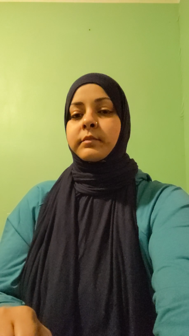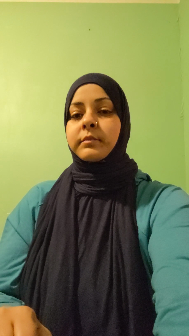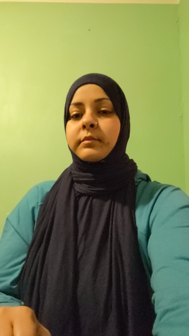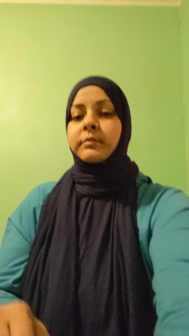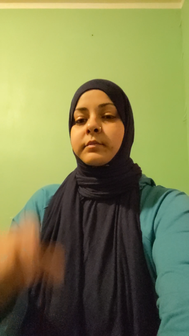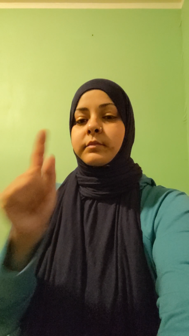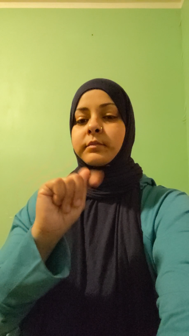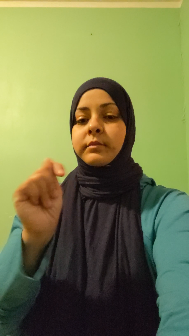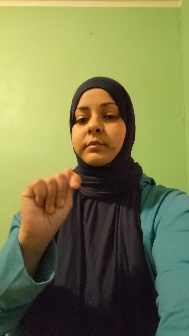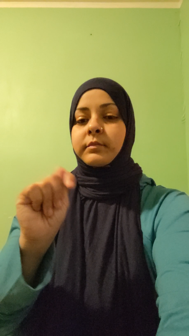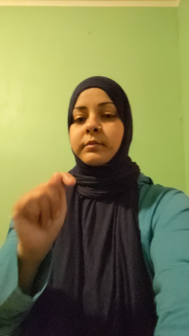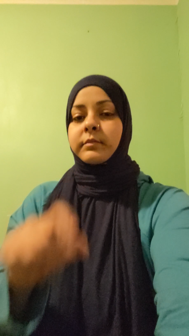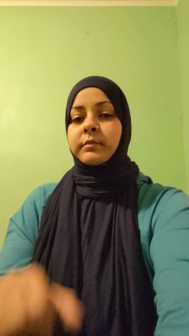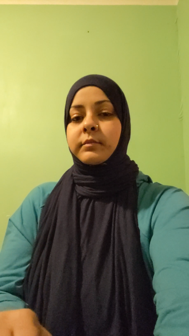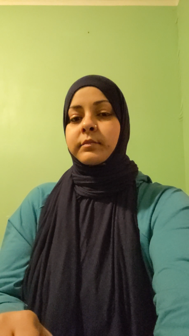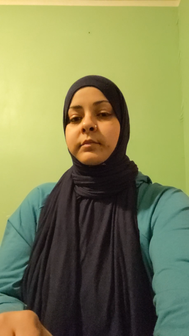bathroom